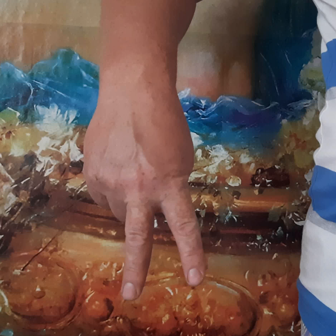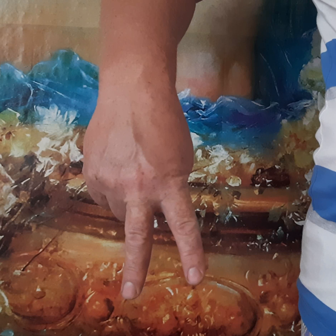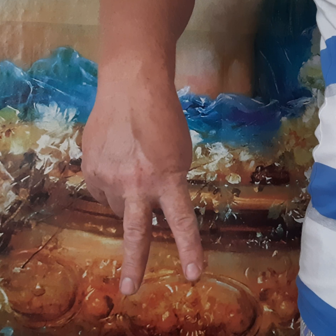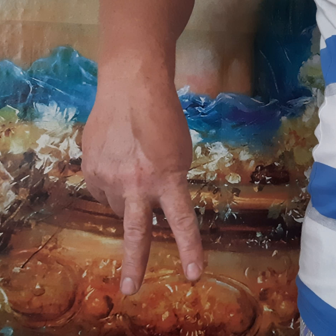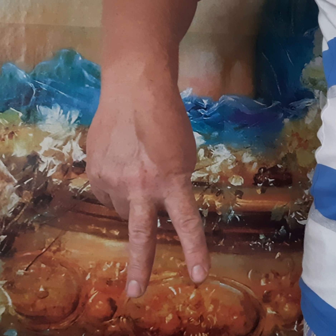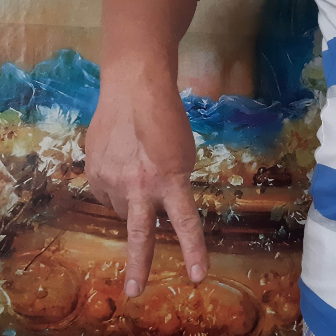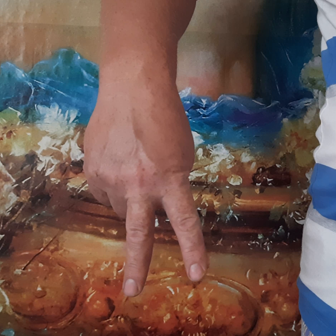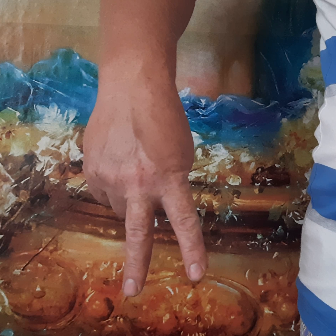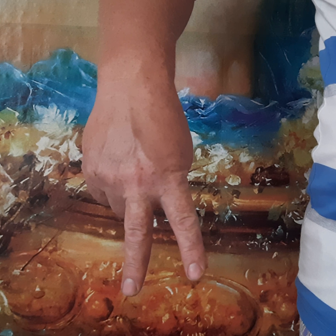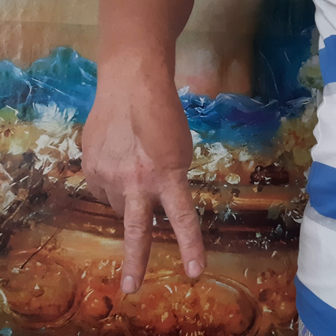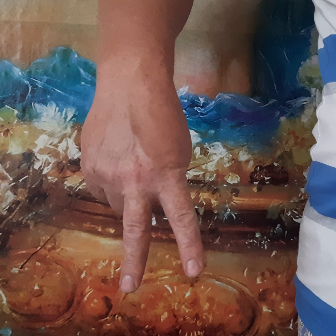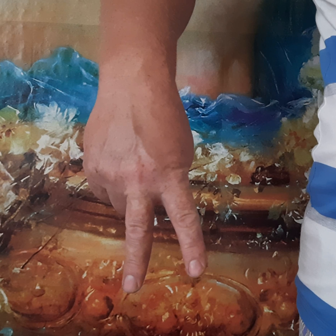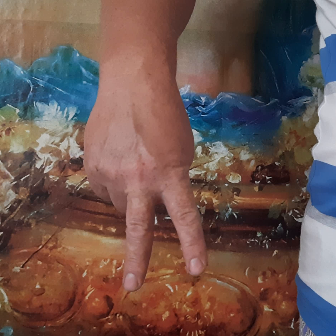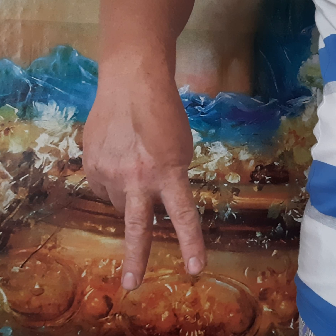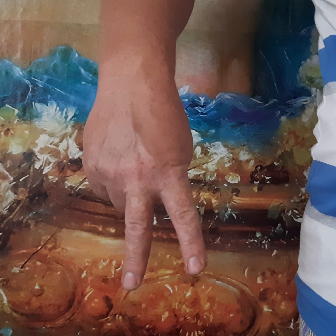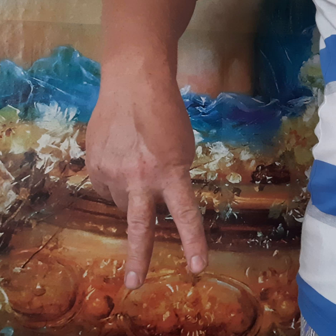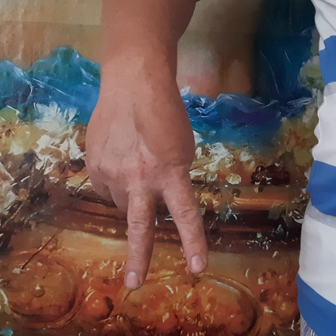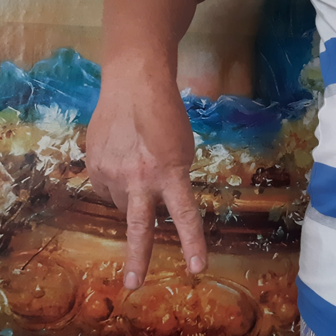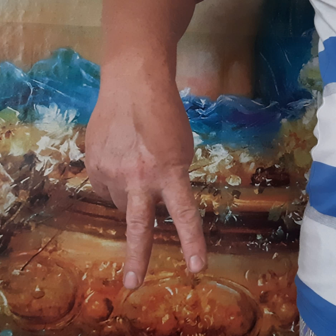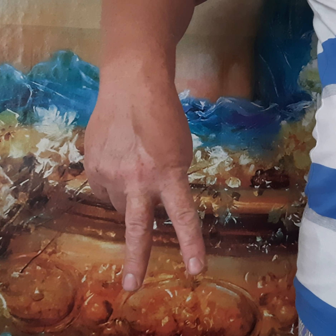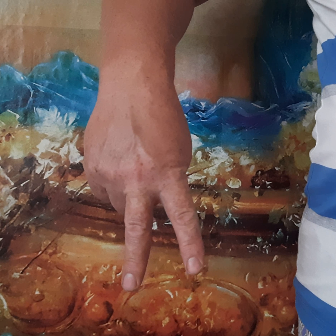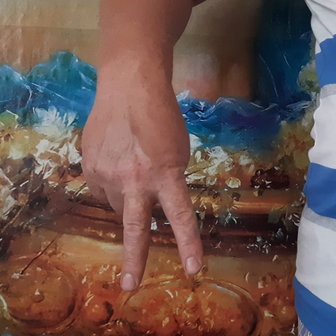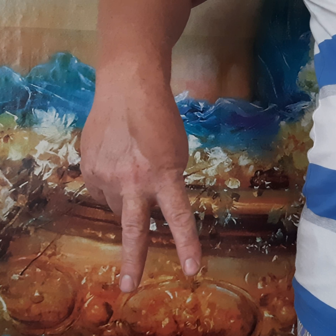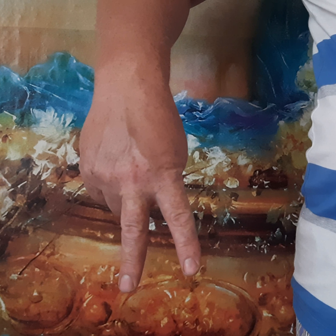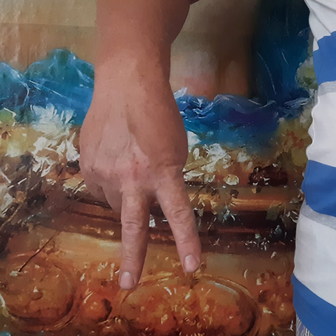Л